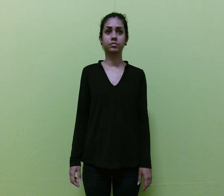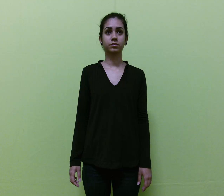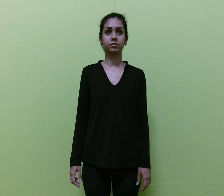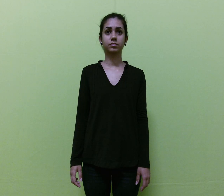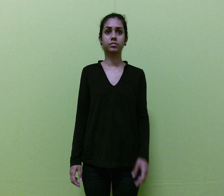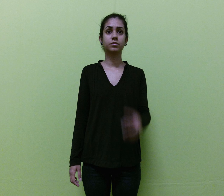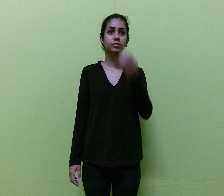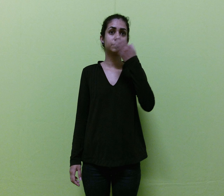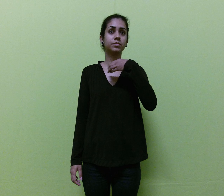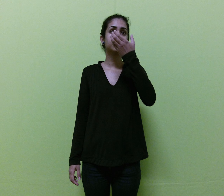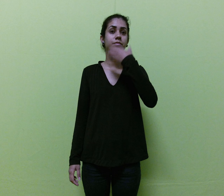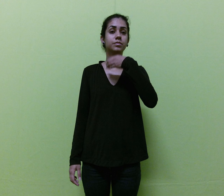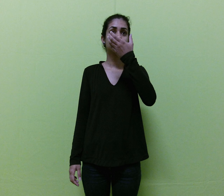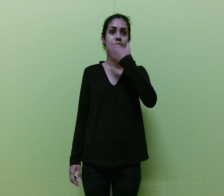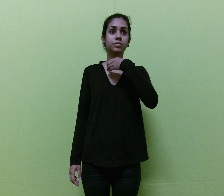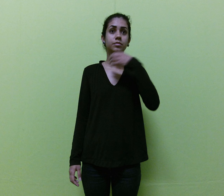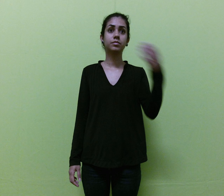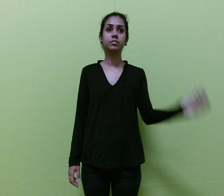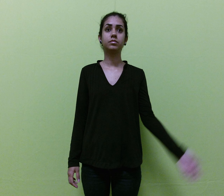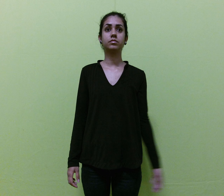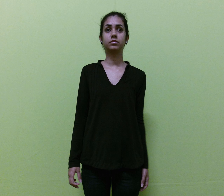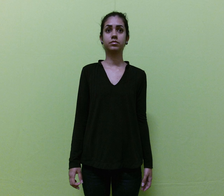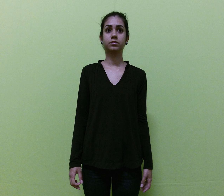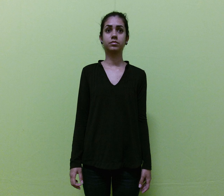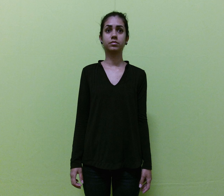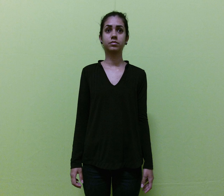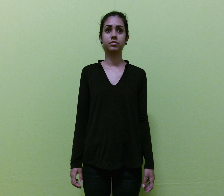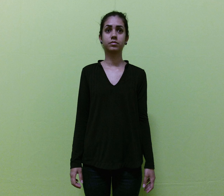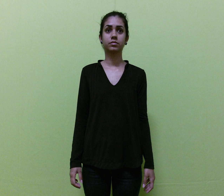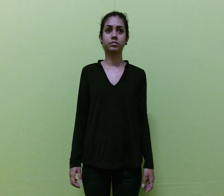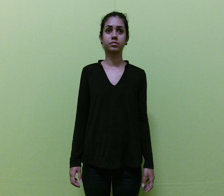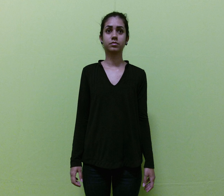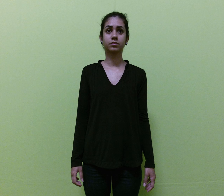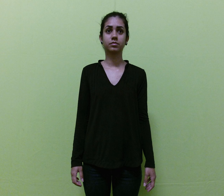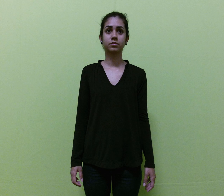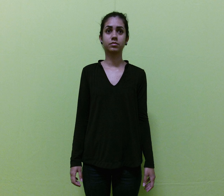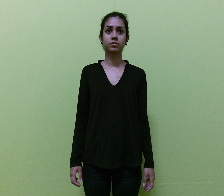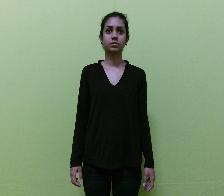maçã